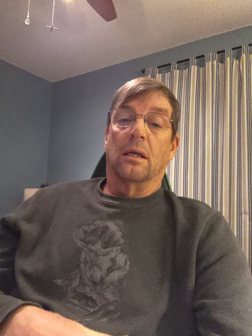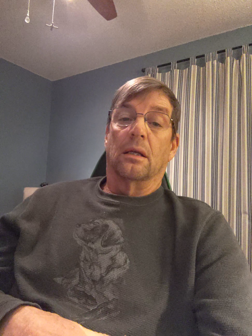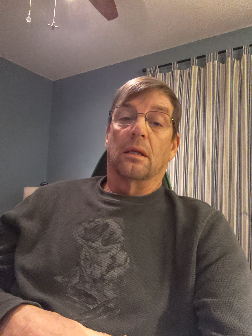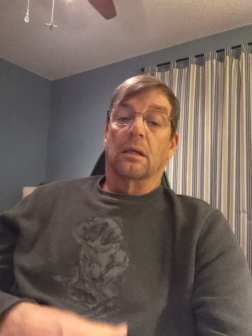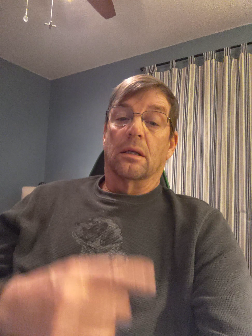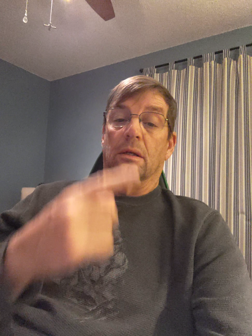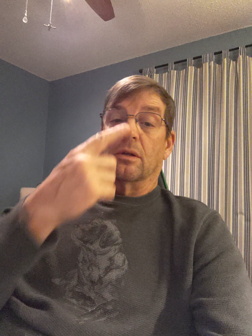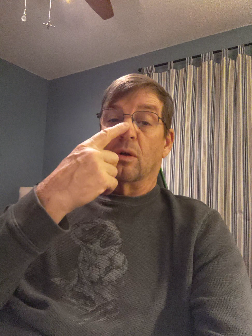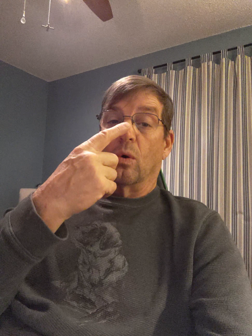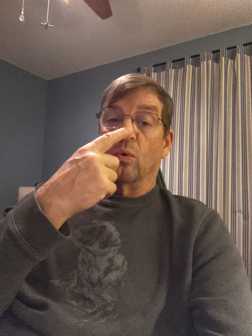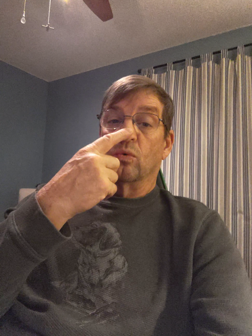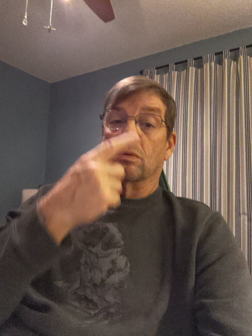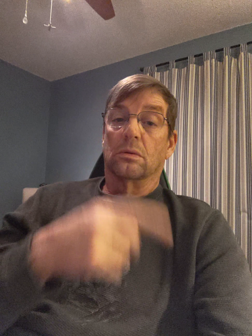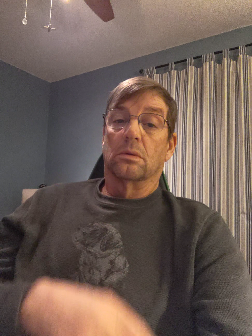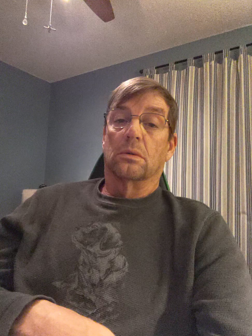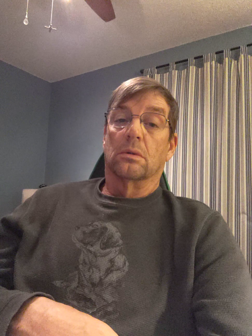nose